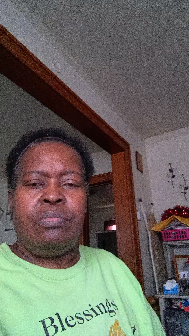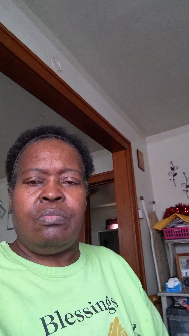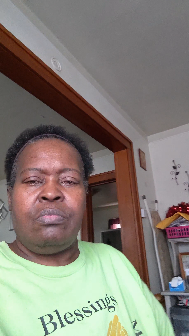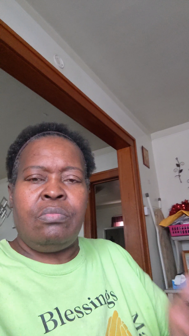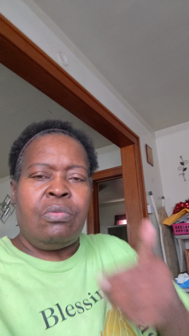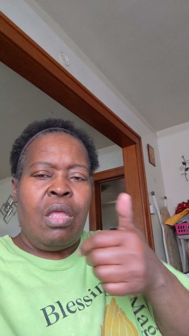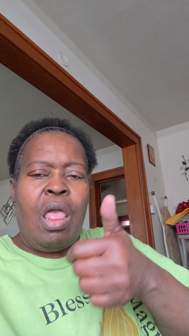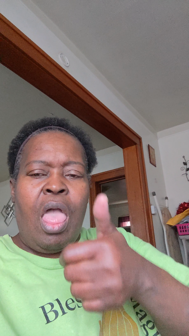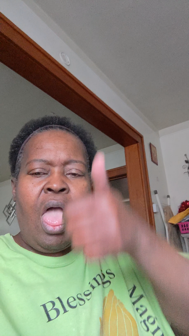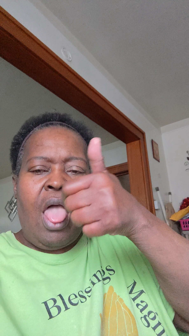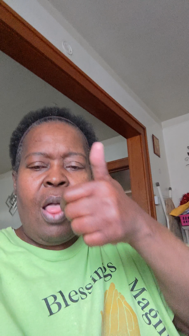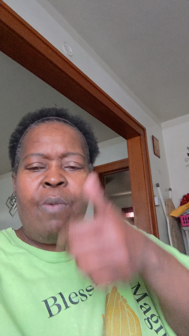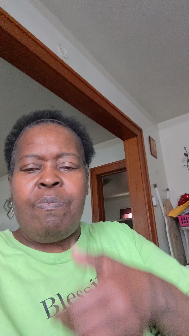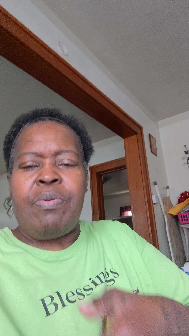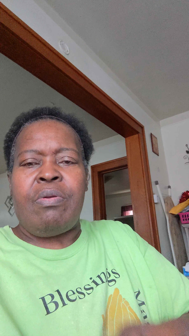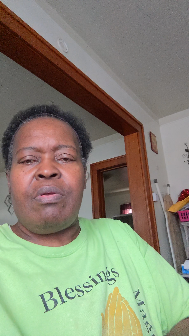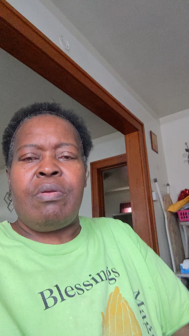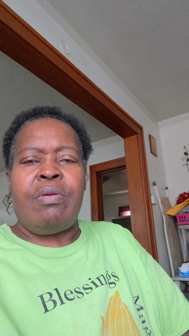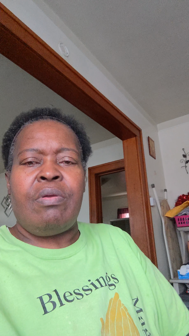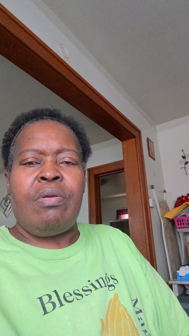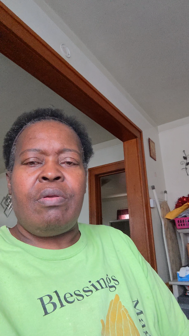help